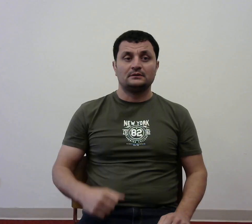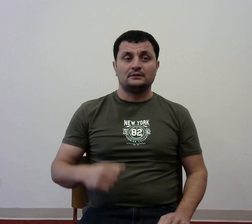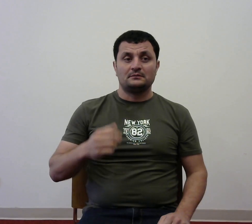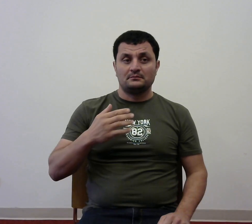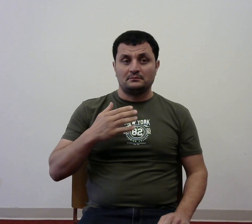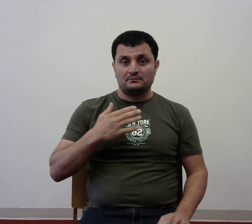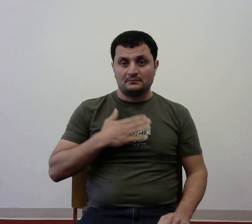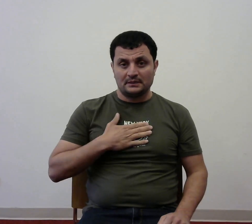mən